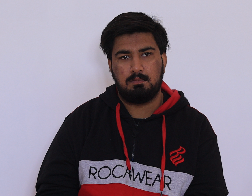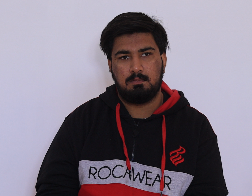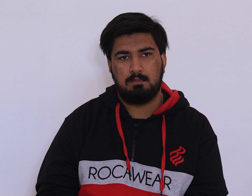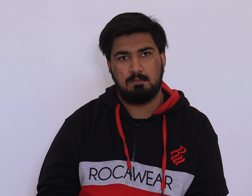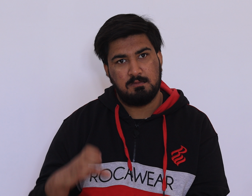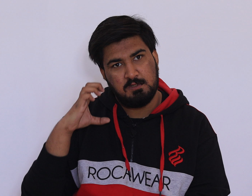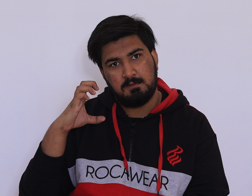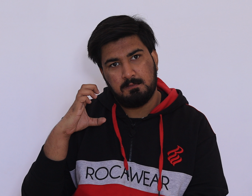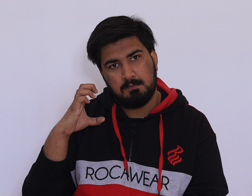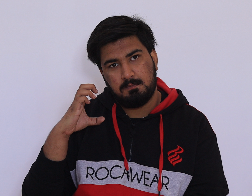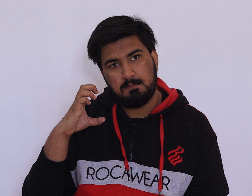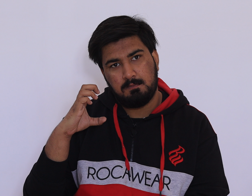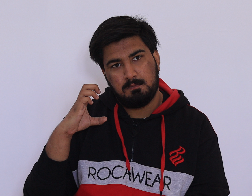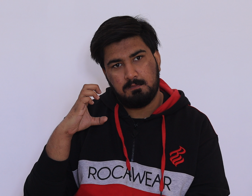stiff